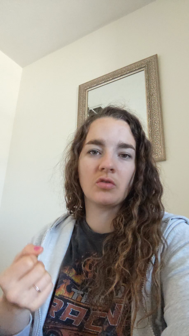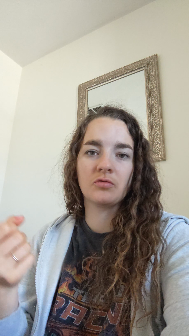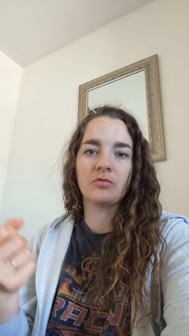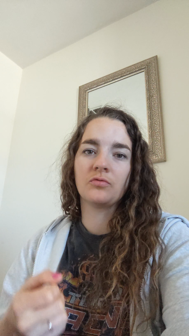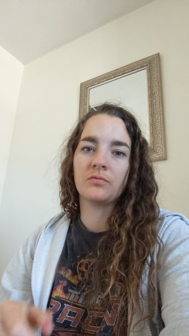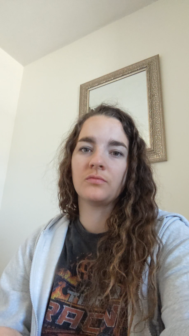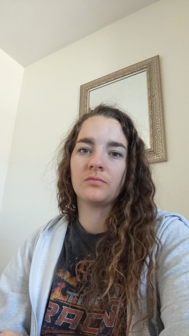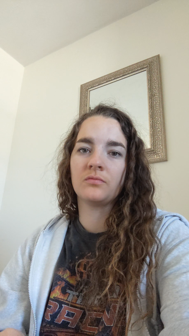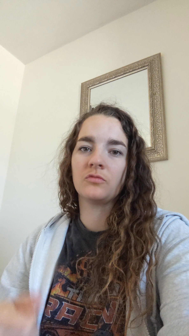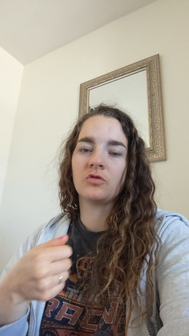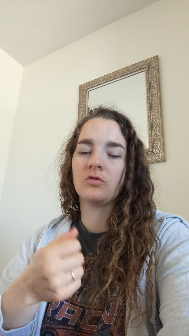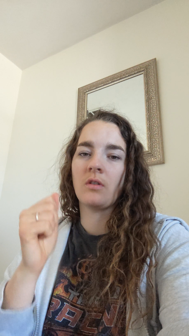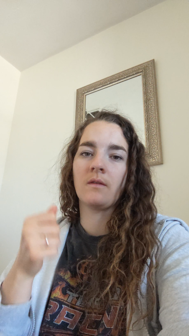shovel